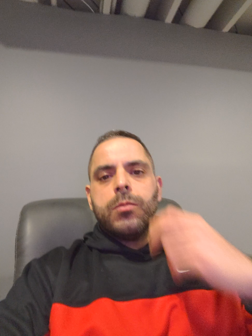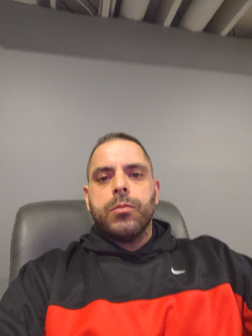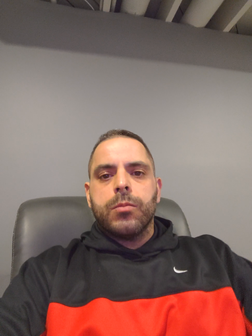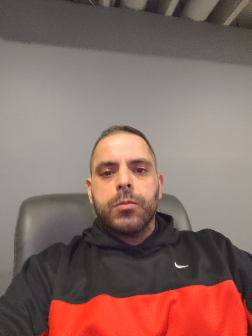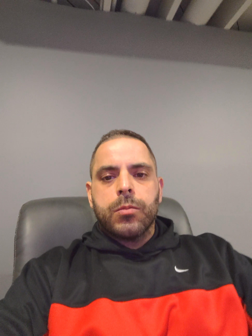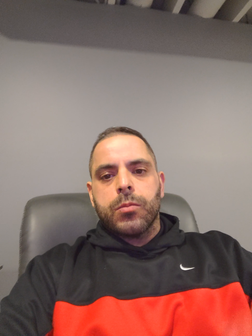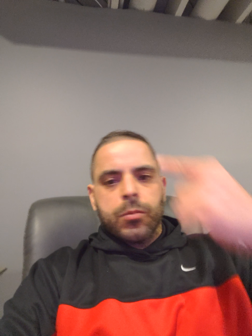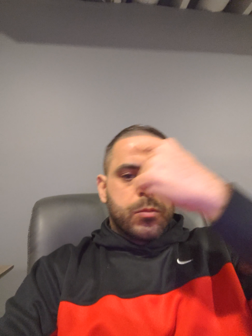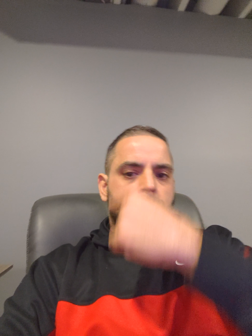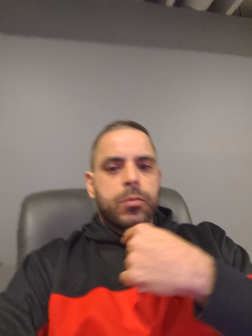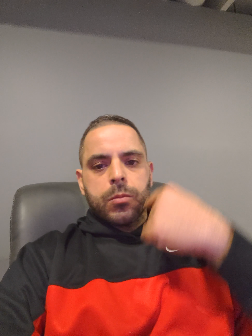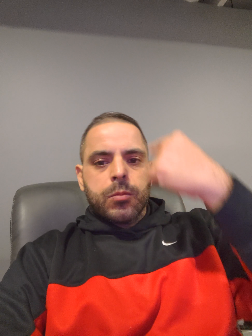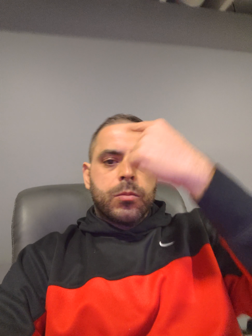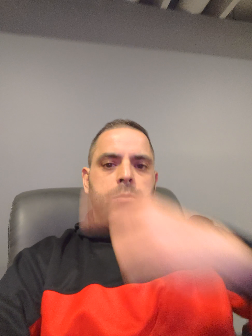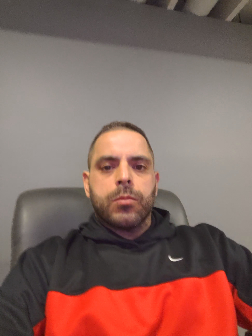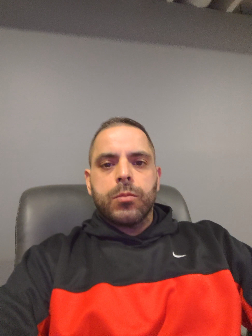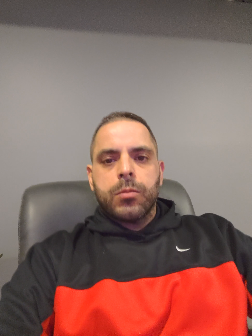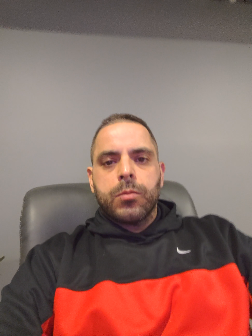face